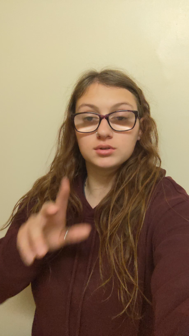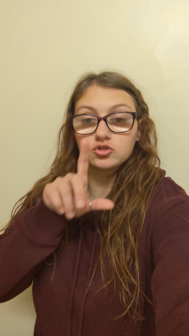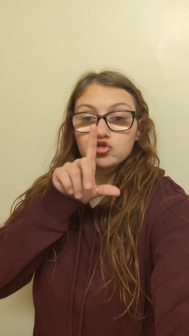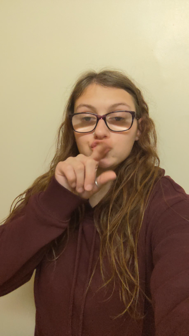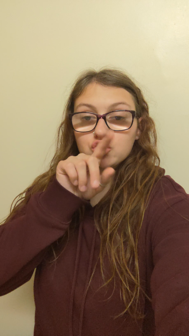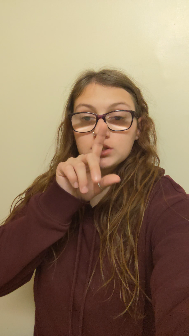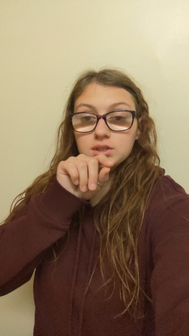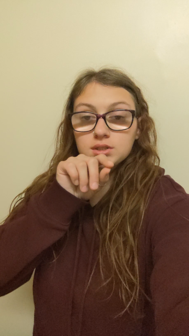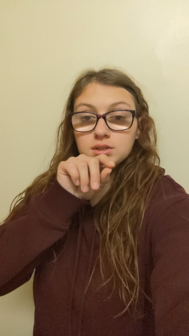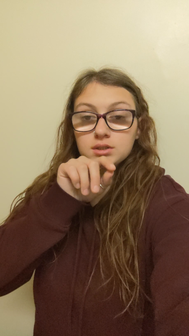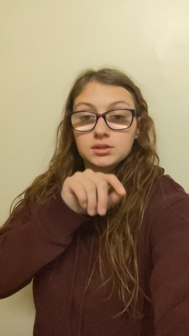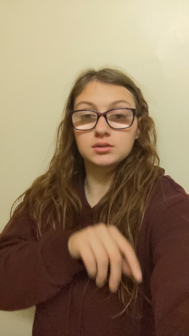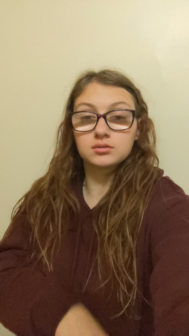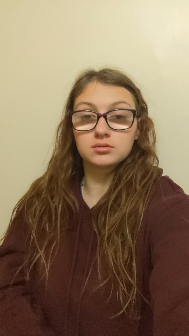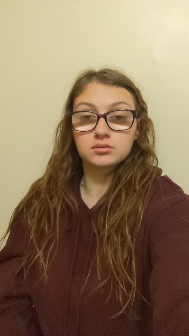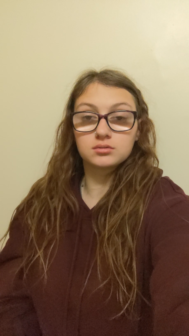chicken